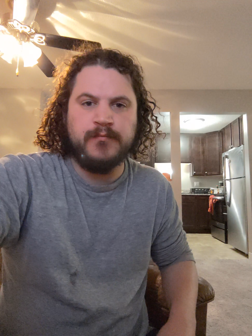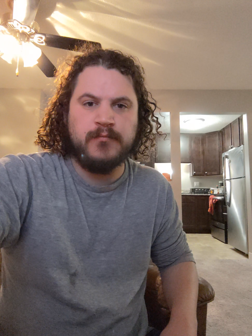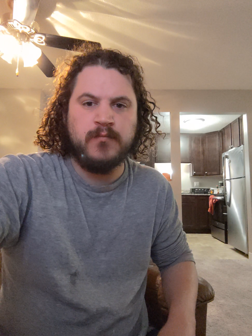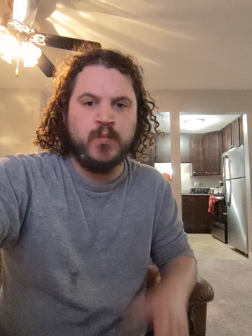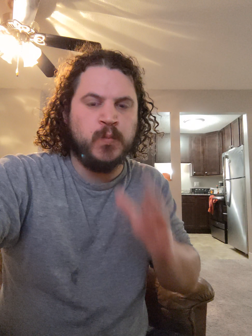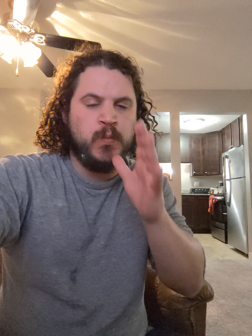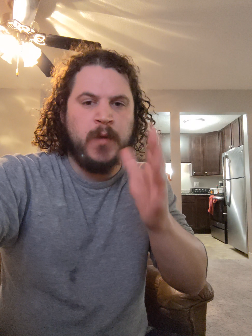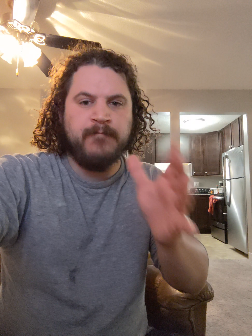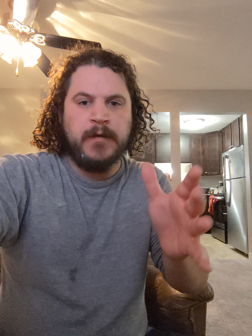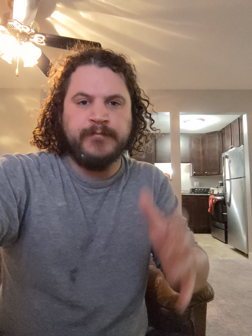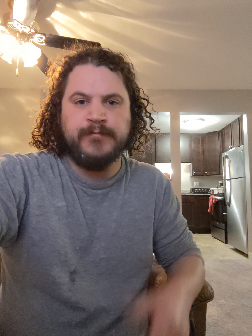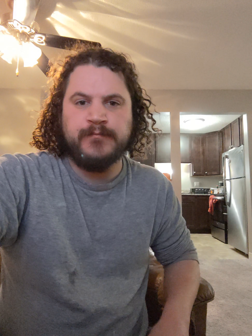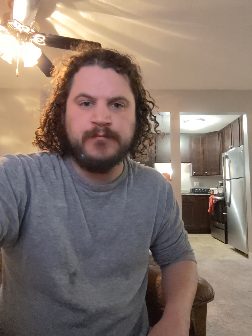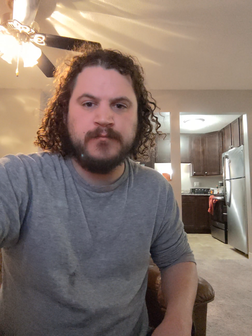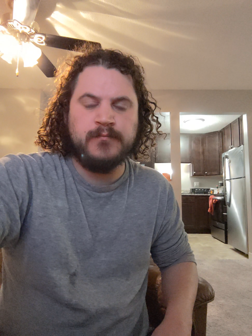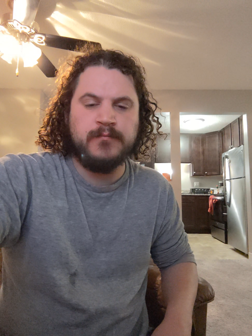grandma